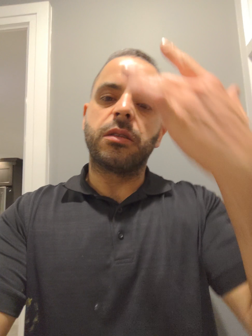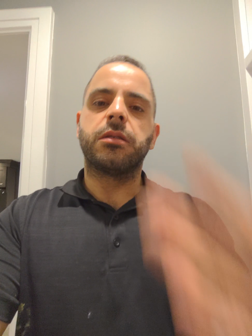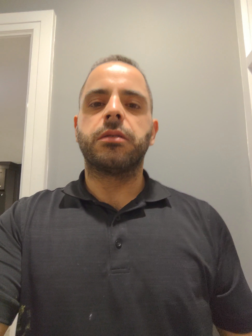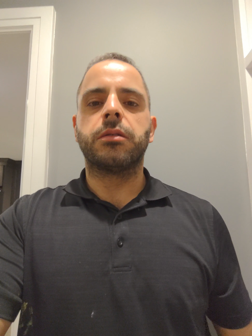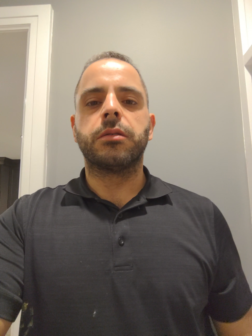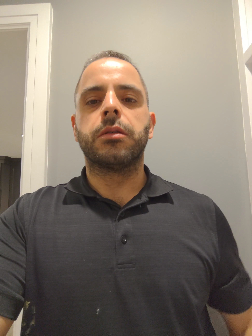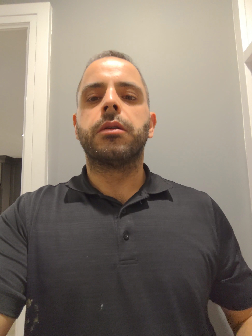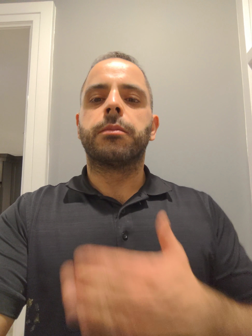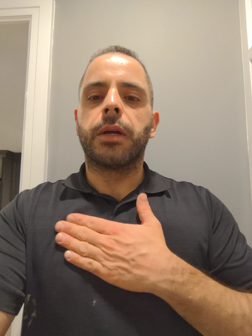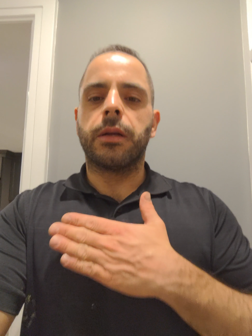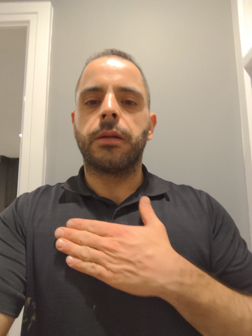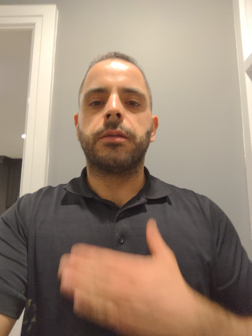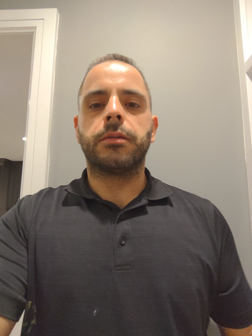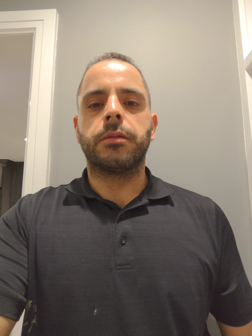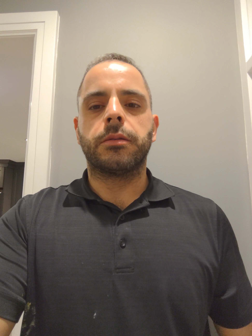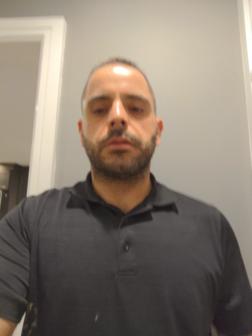my